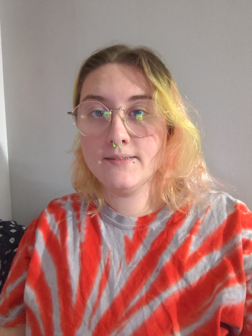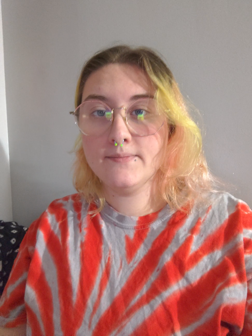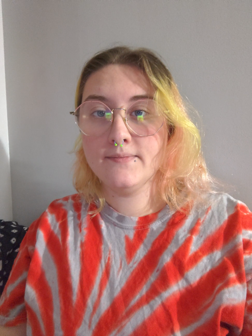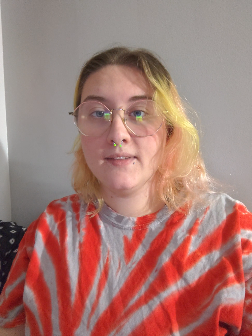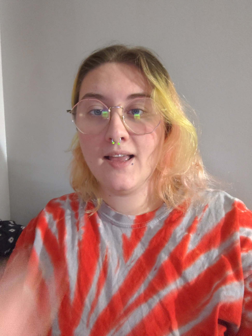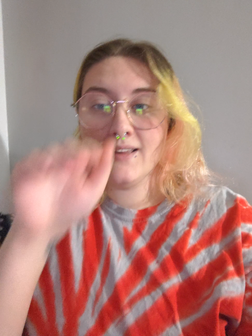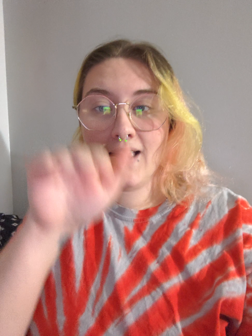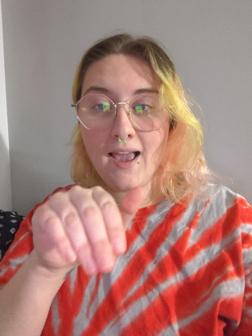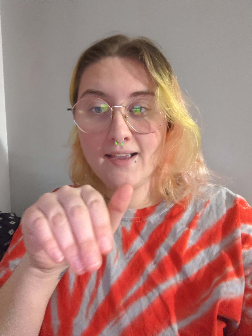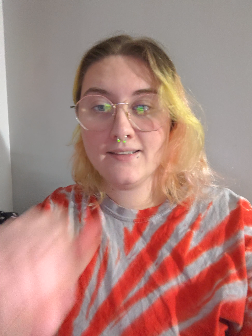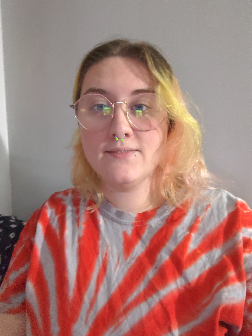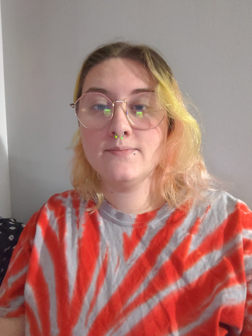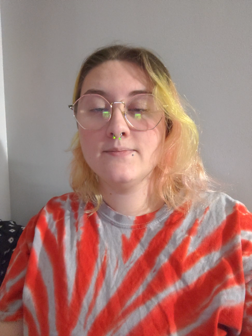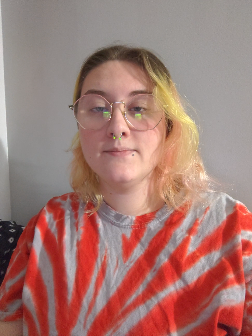night